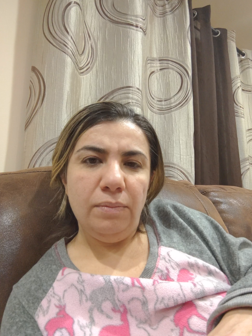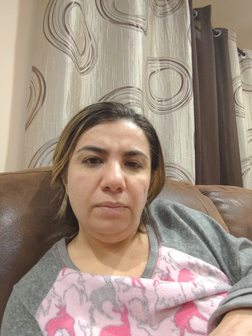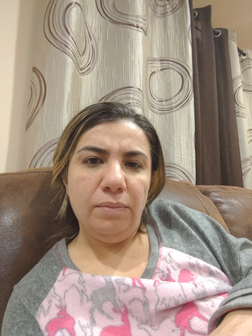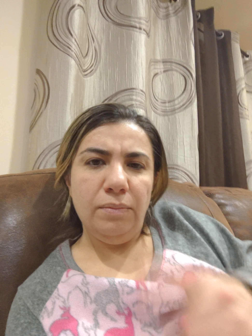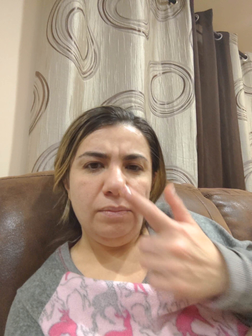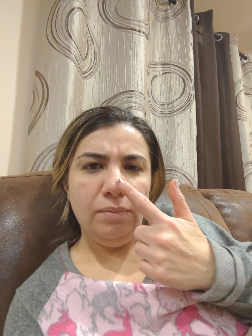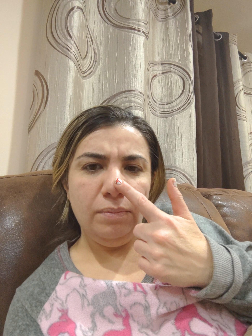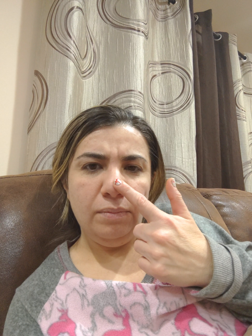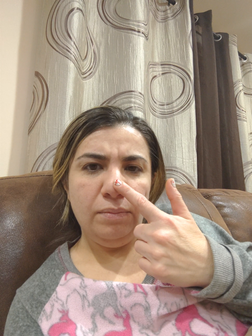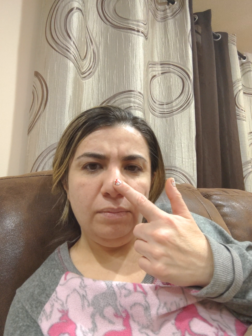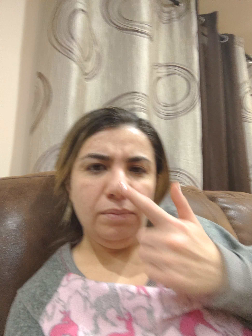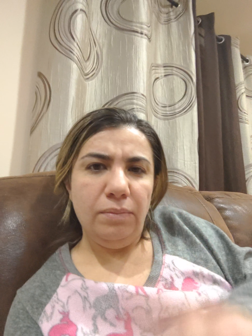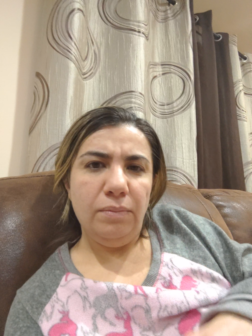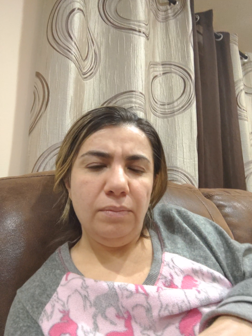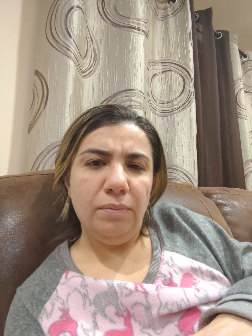nose